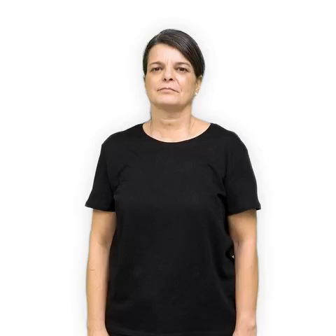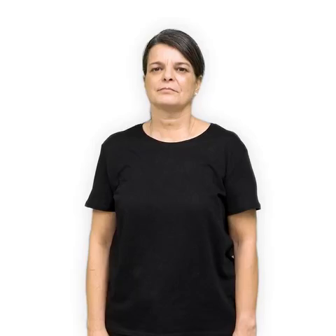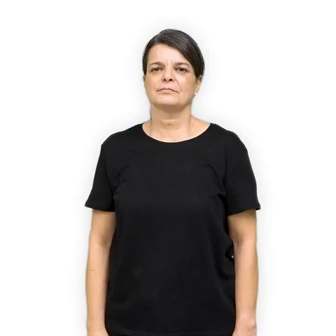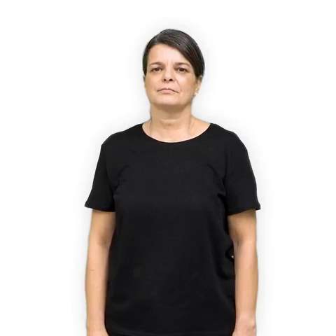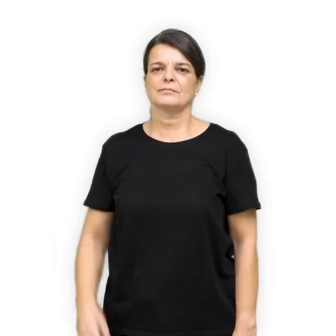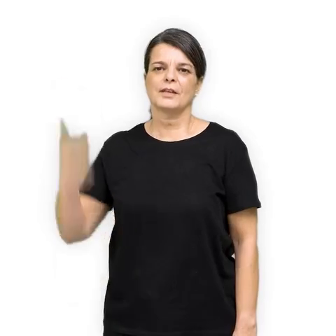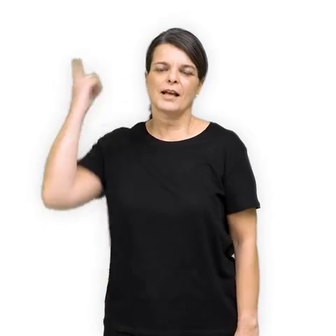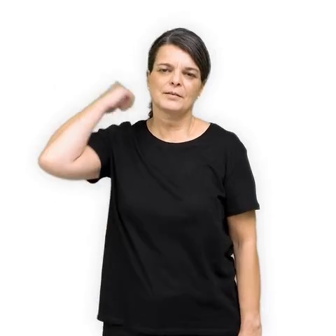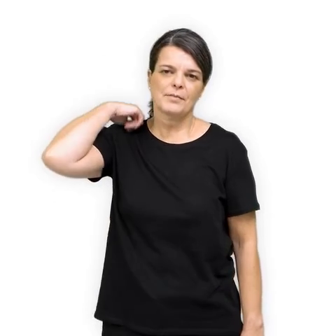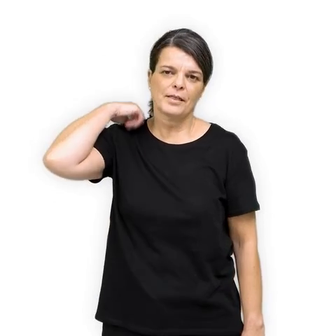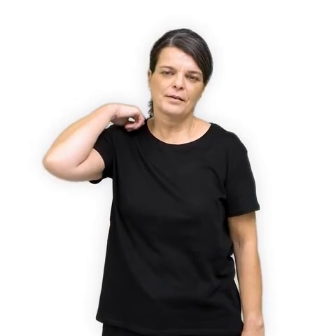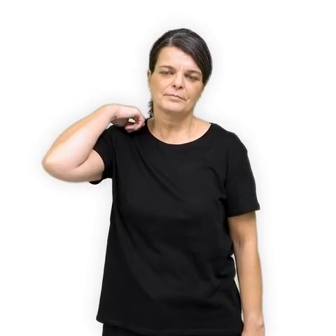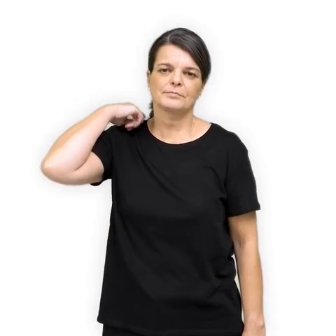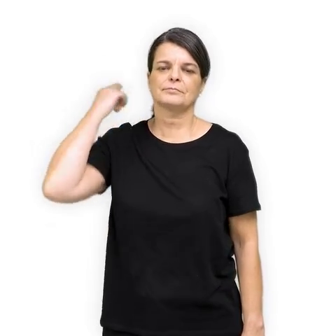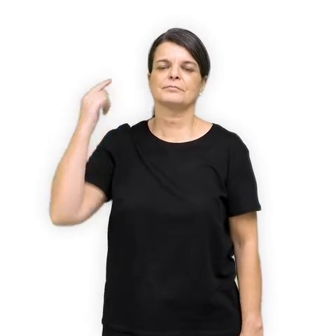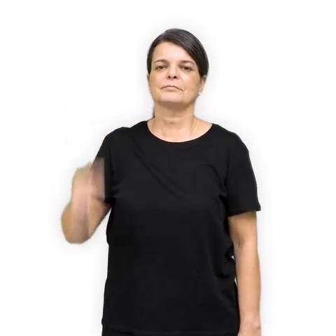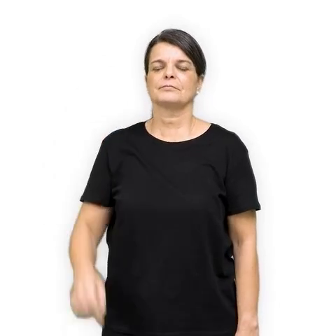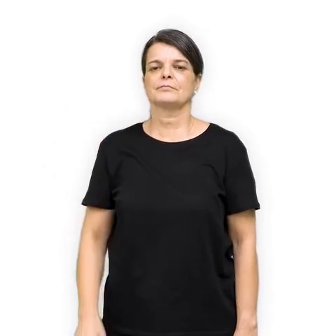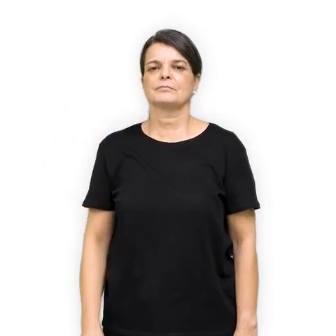espalda